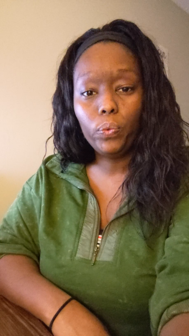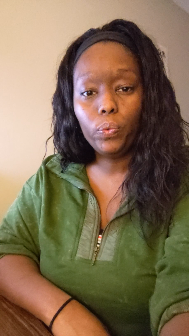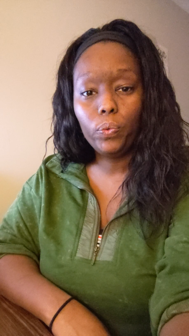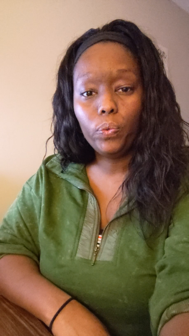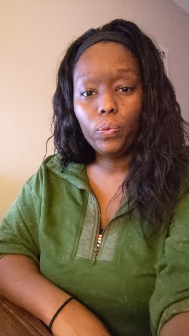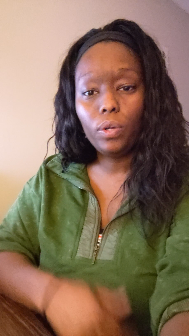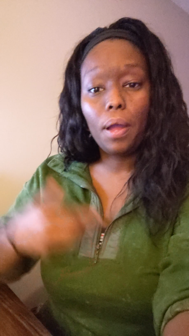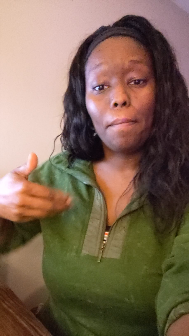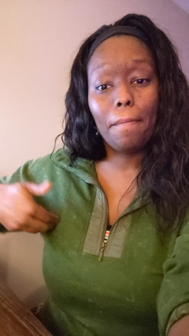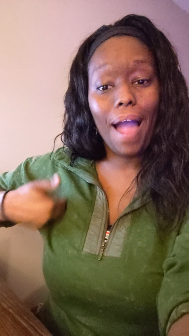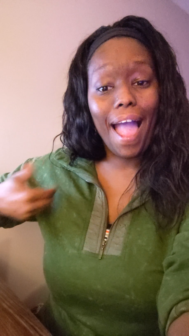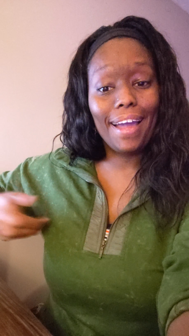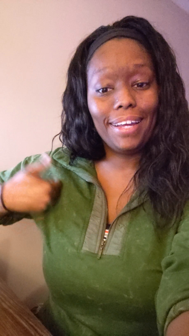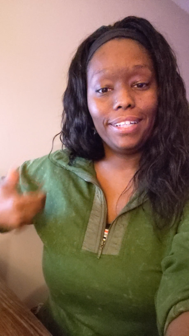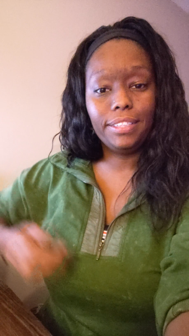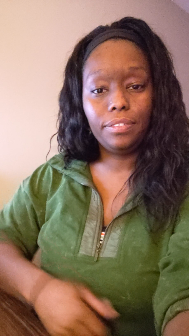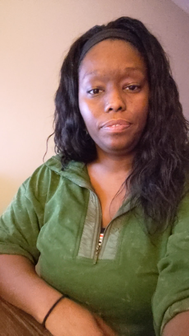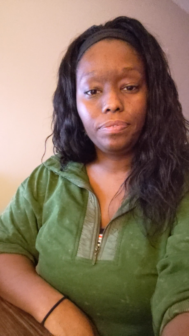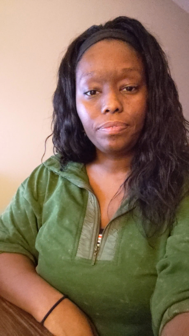monkey